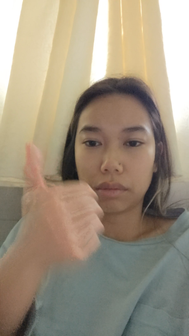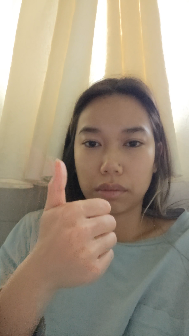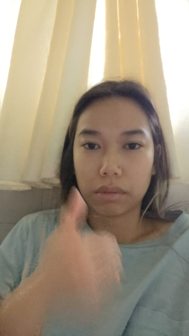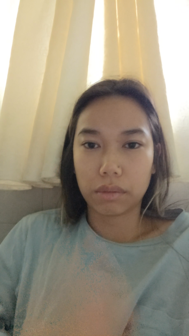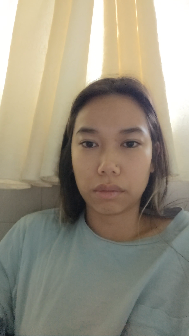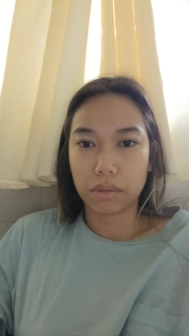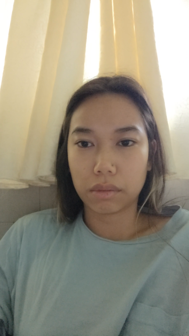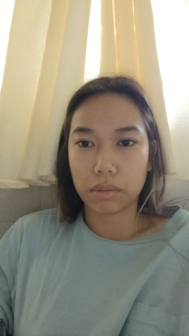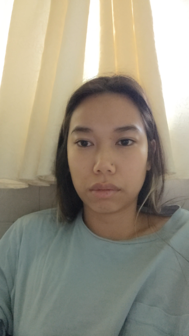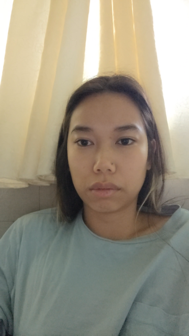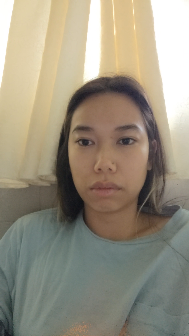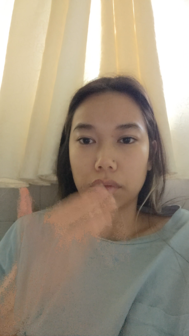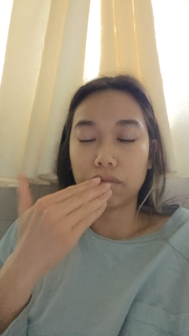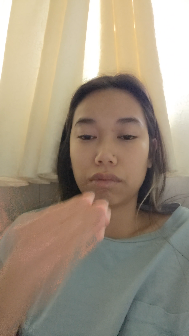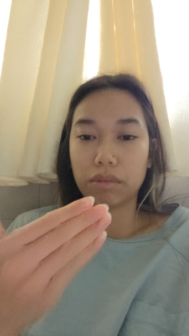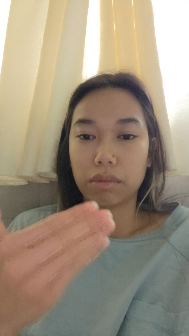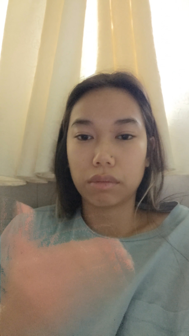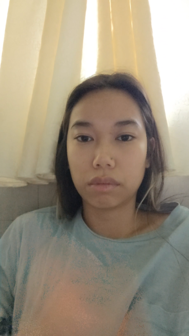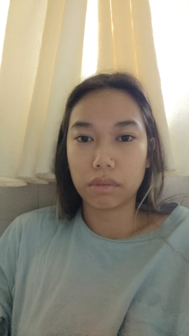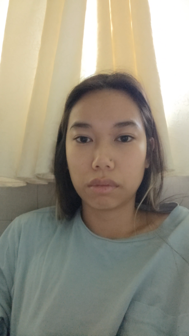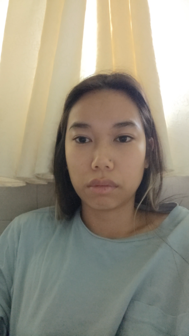good